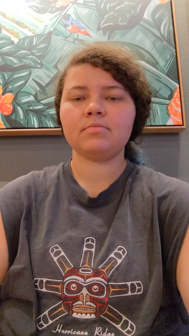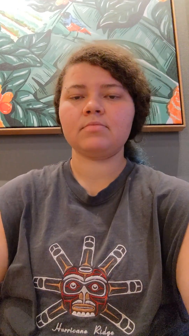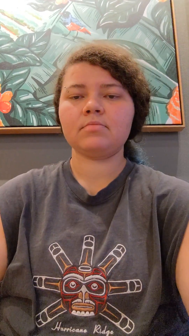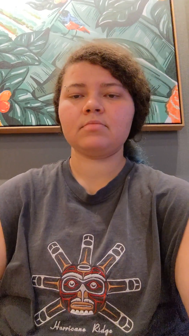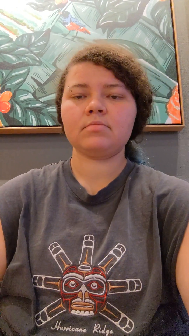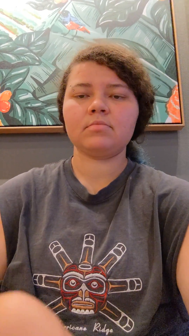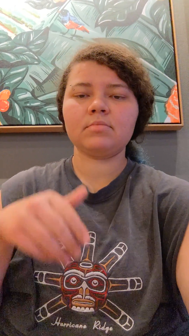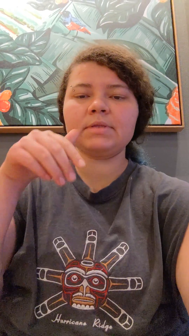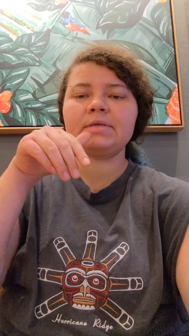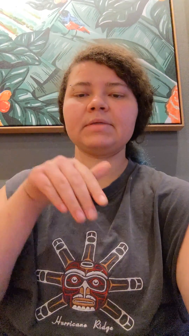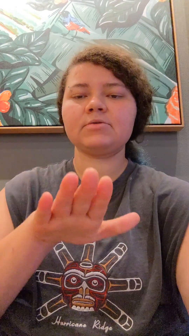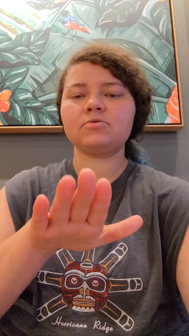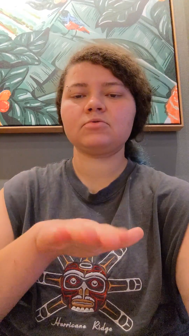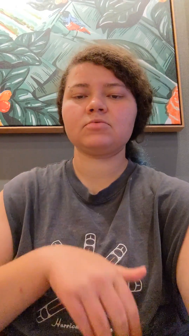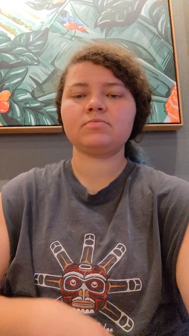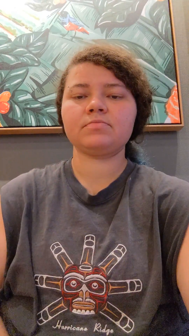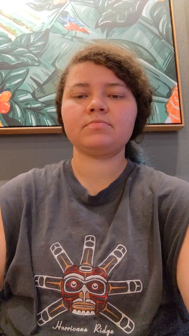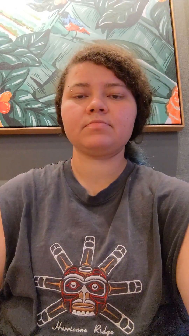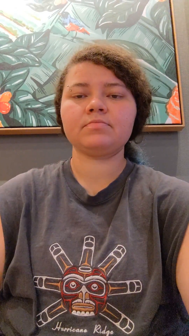enter